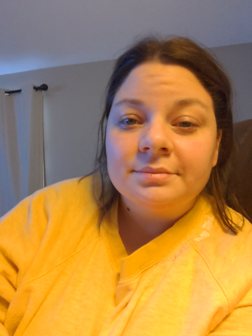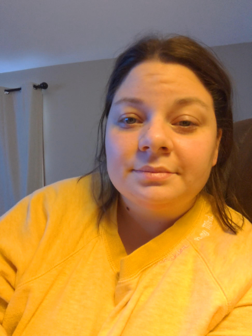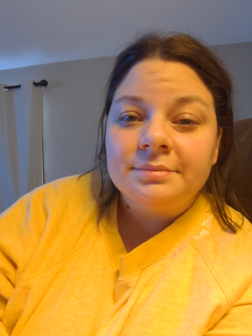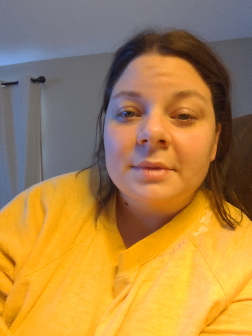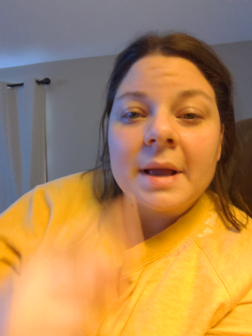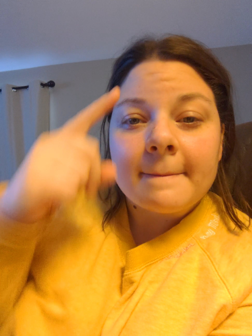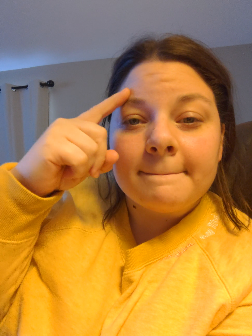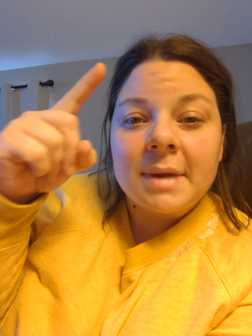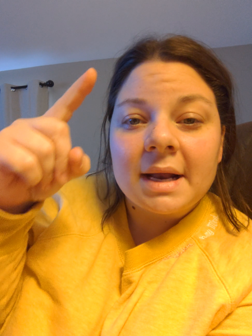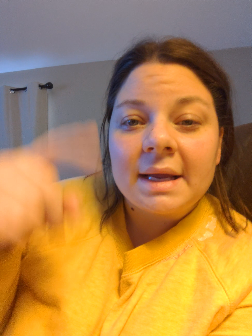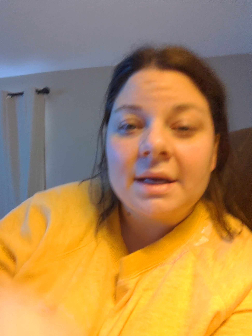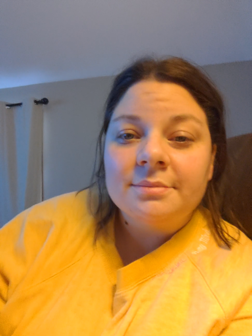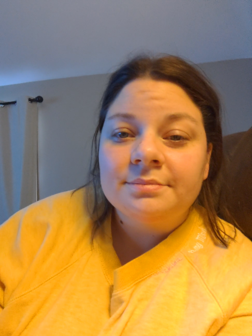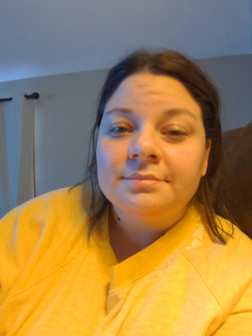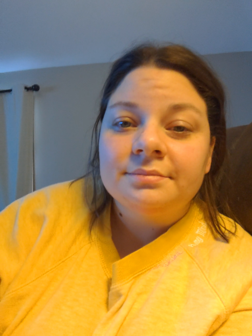penny